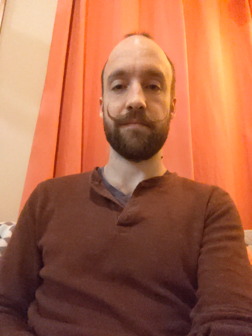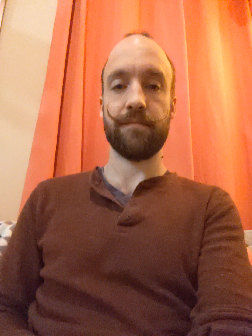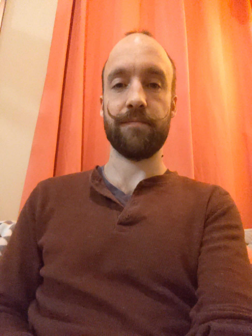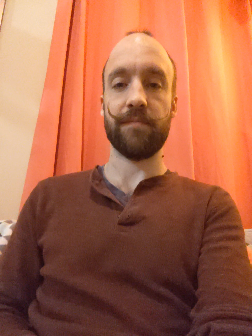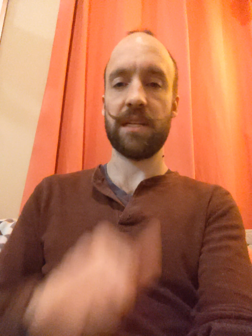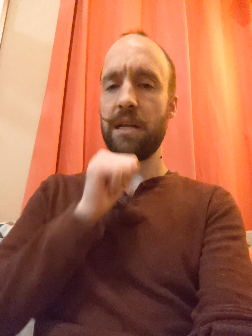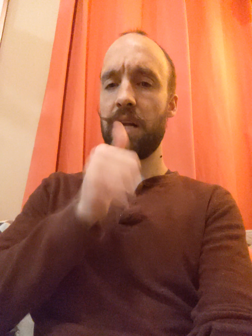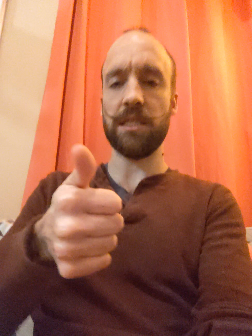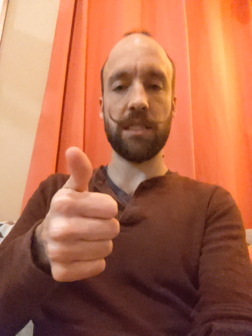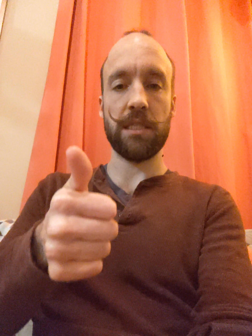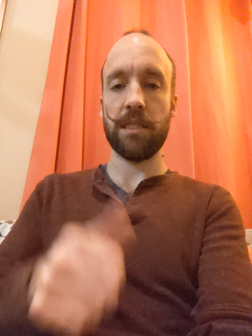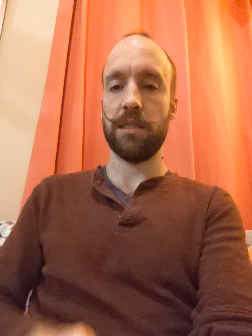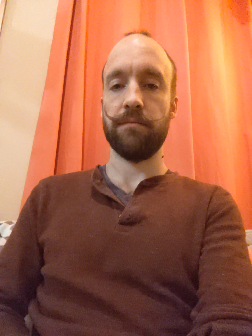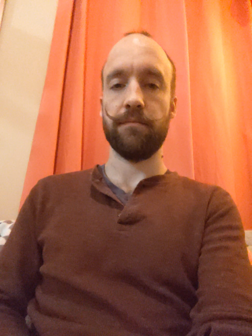not